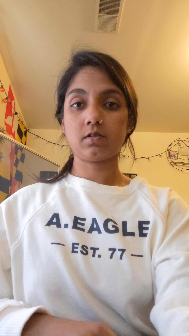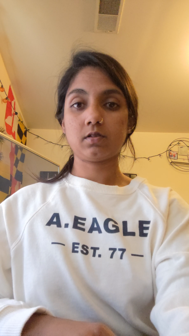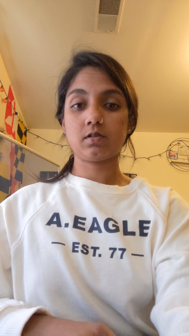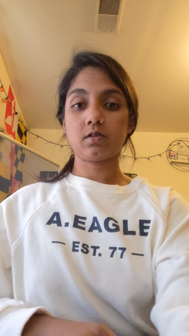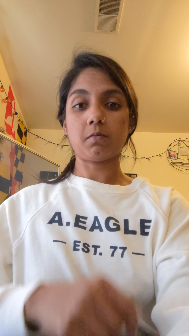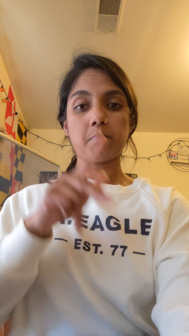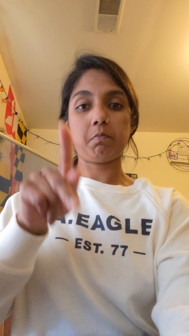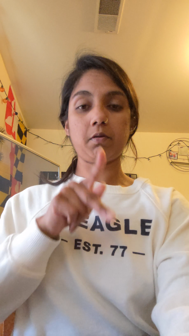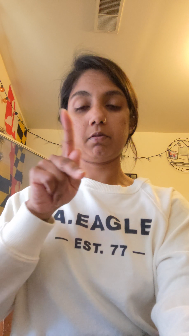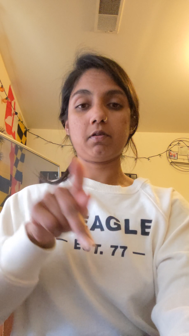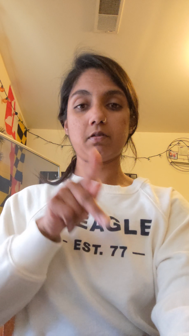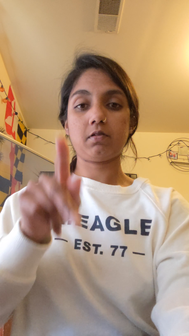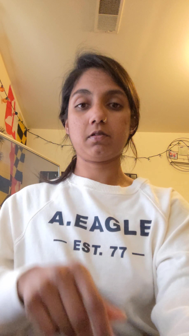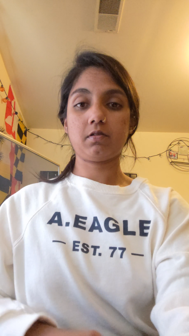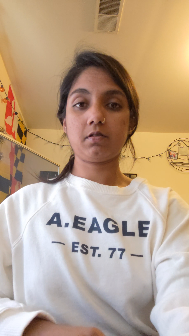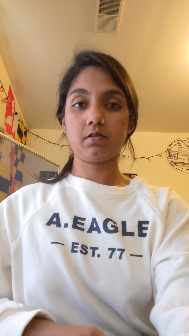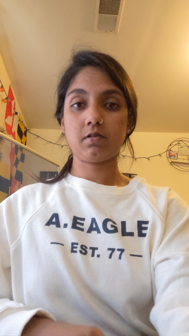people